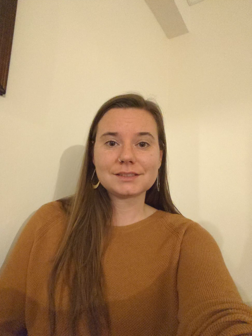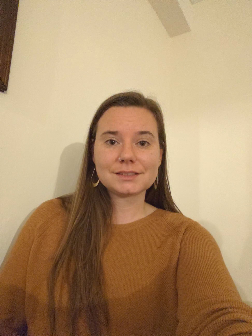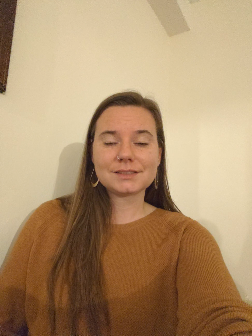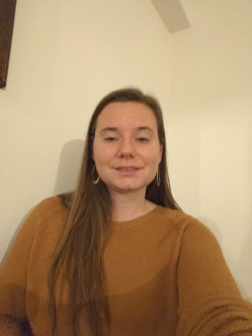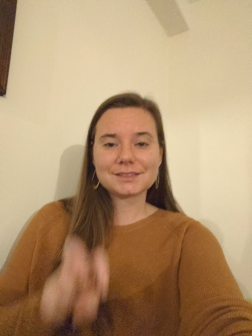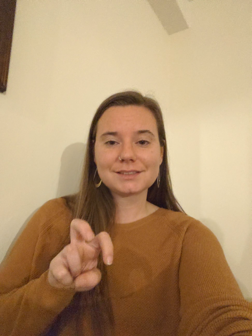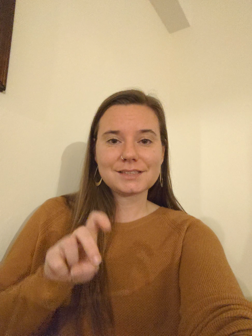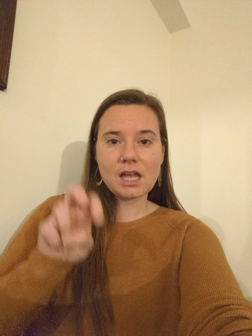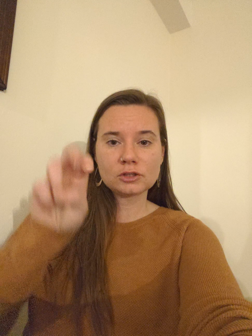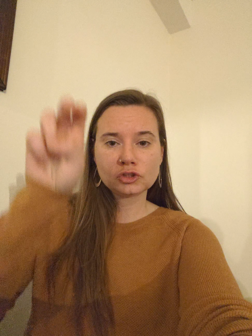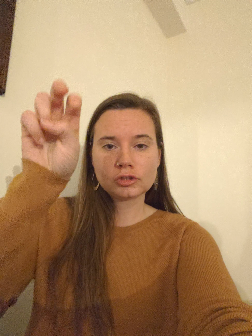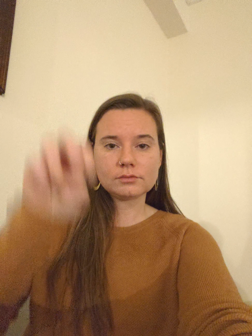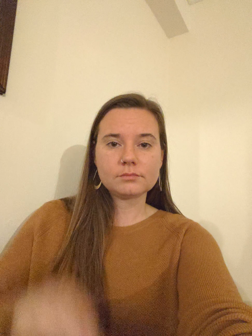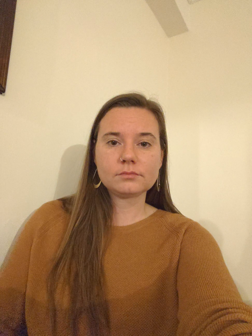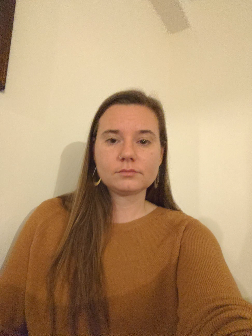stairs